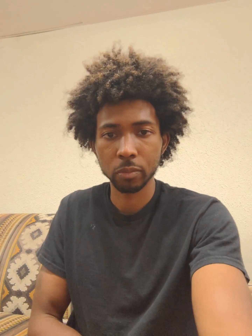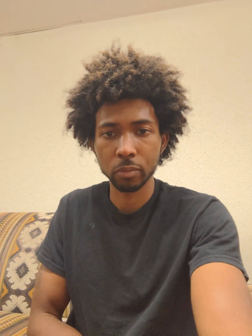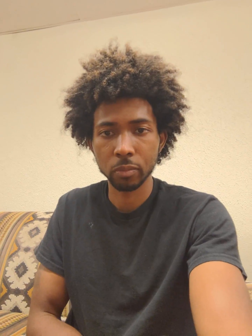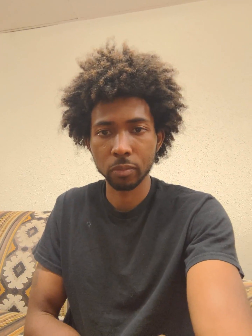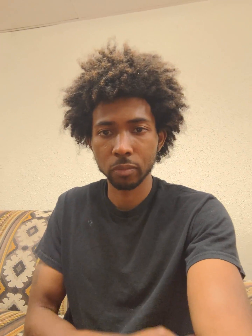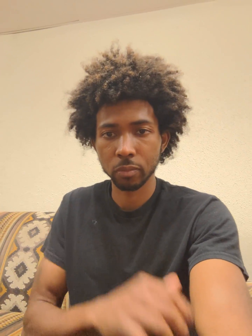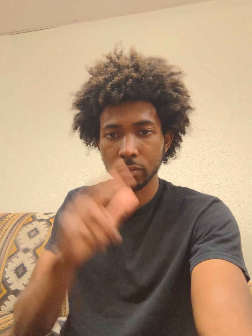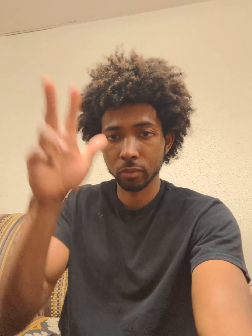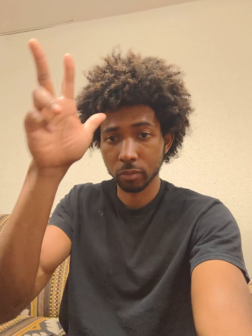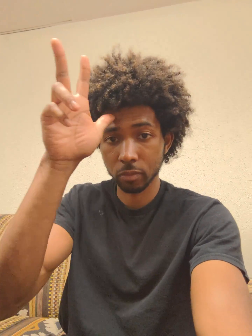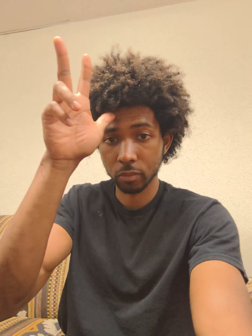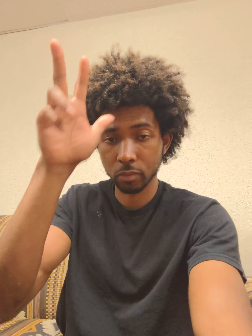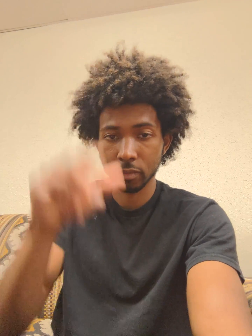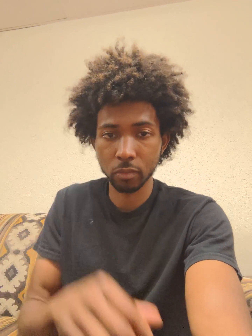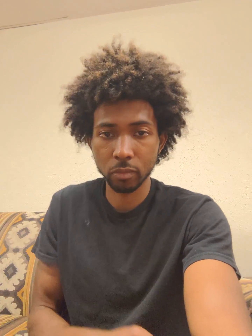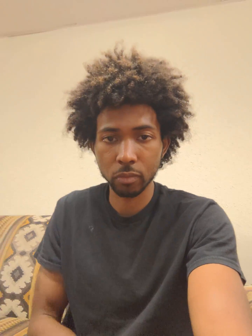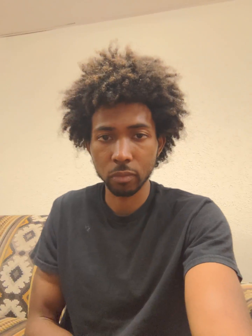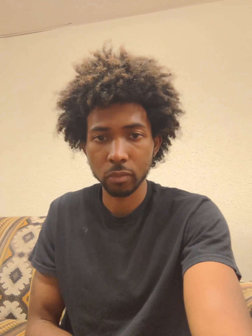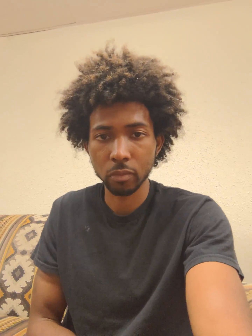rooster